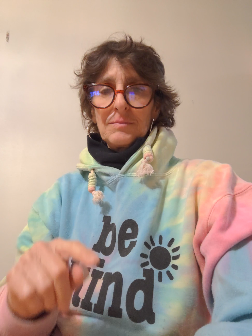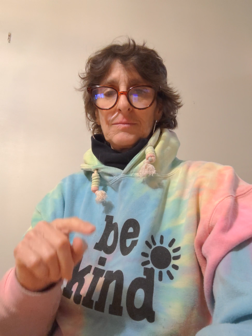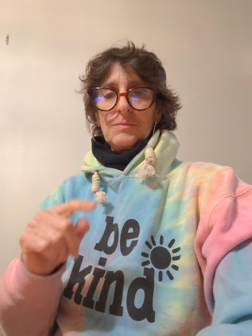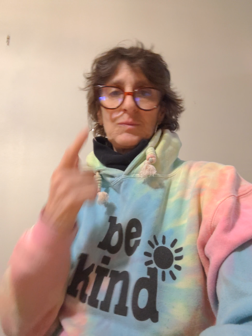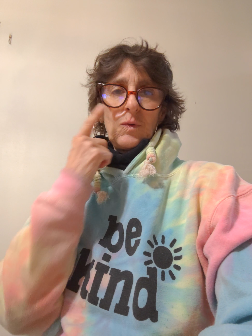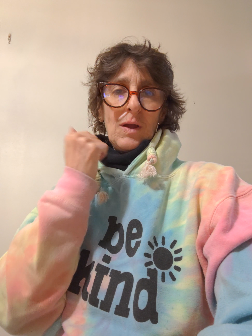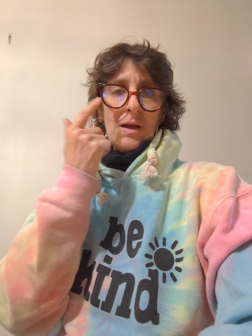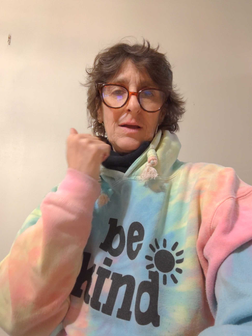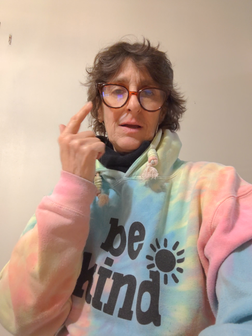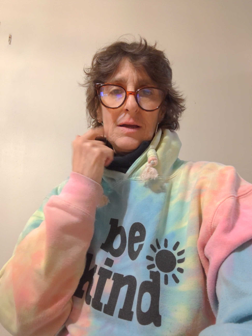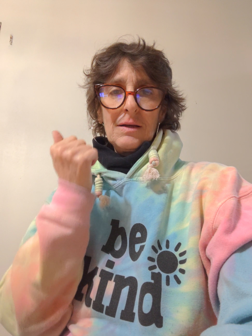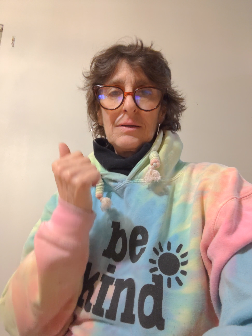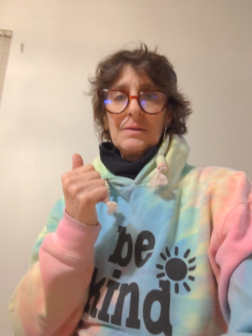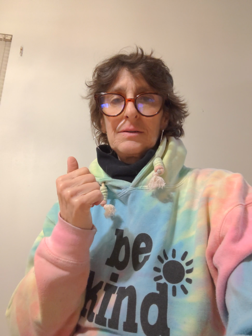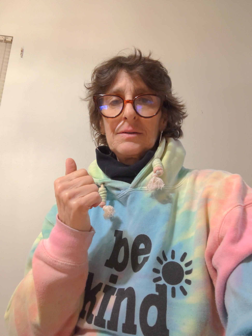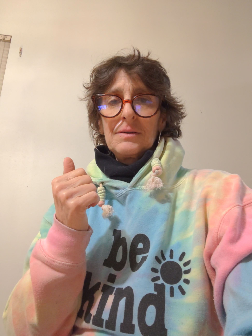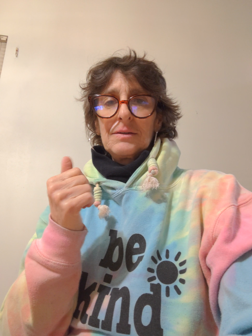cry